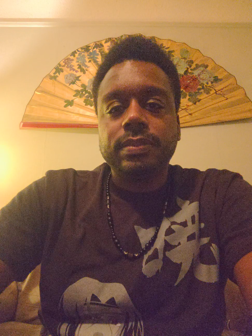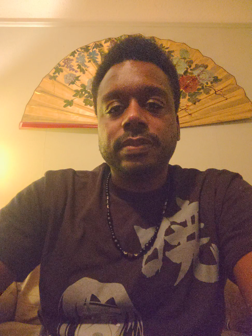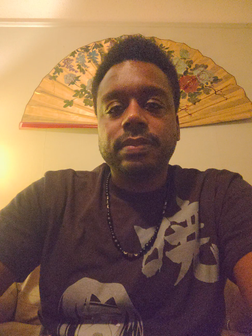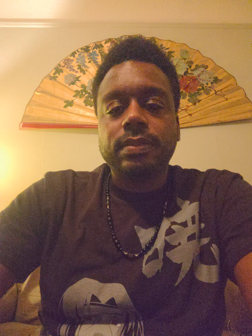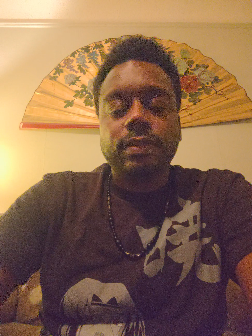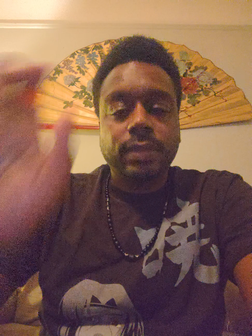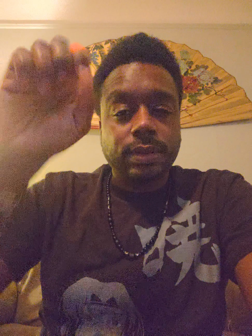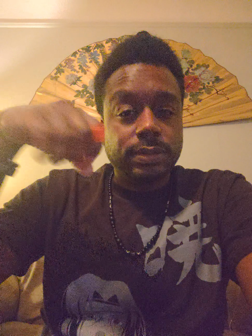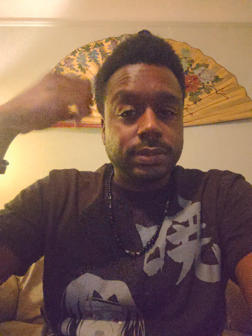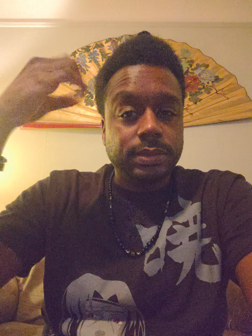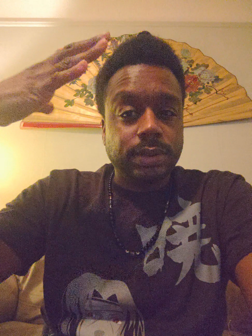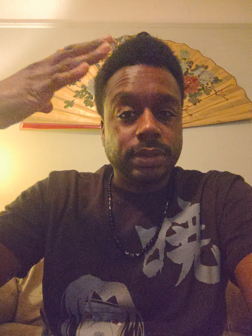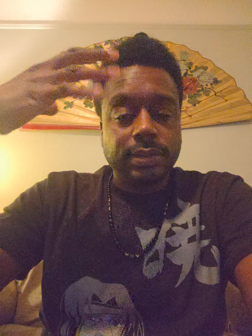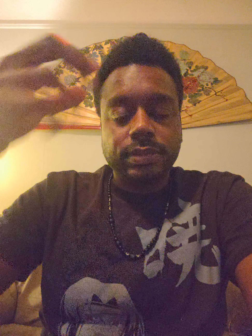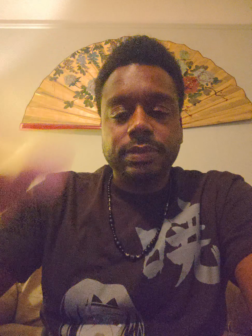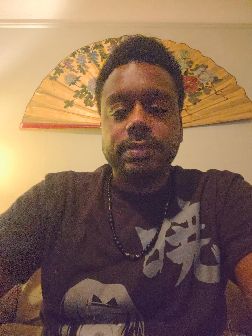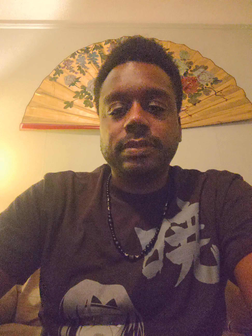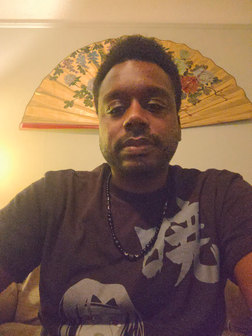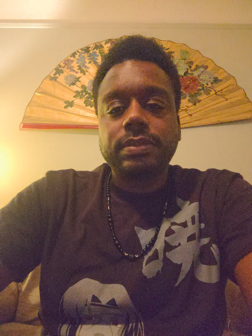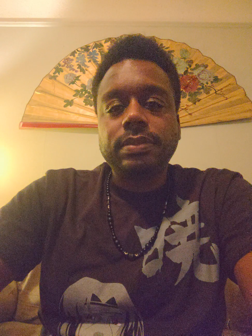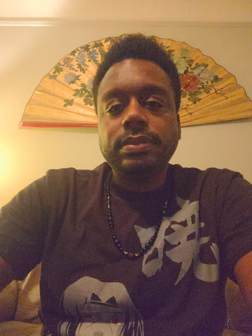sun